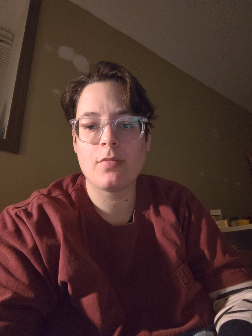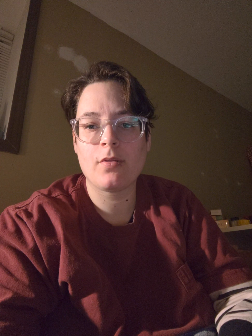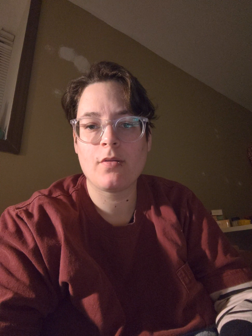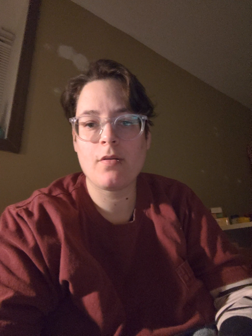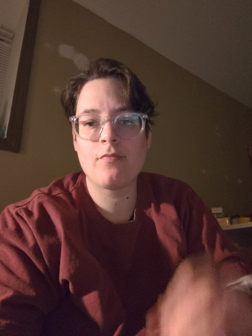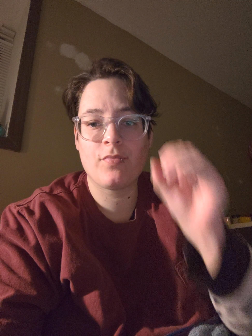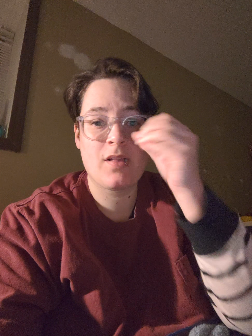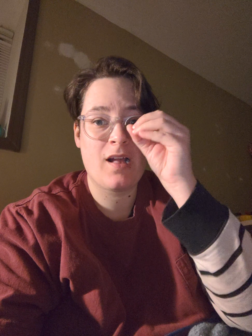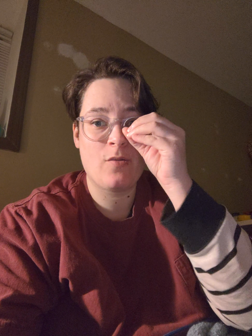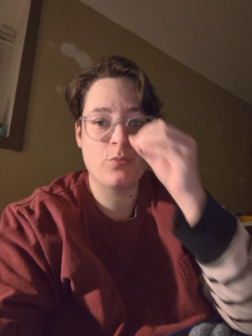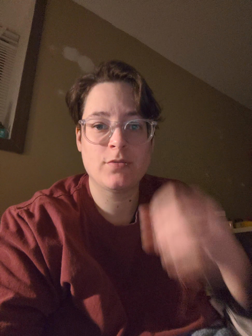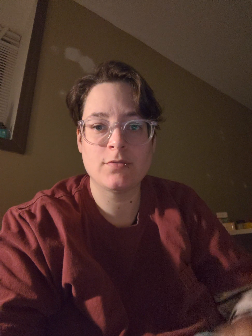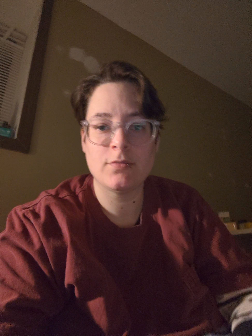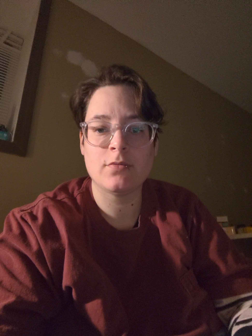owl